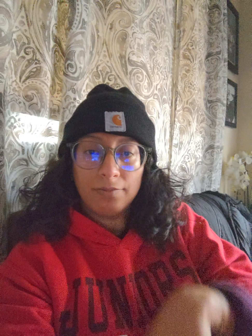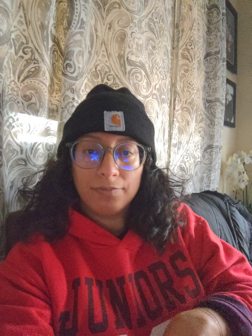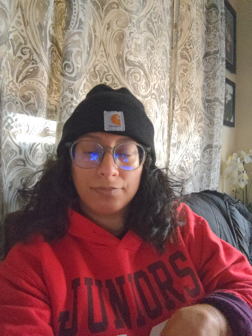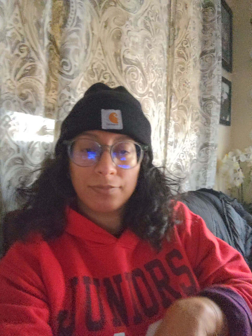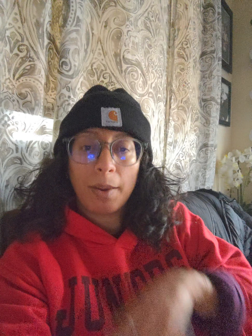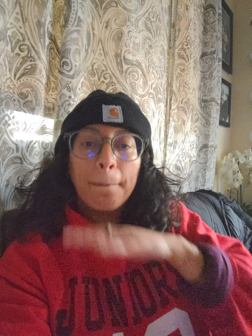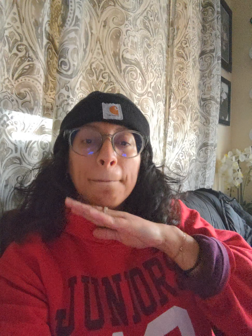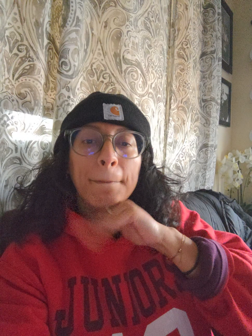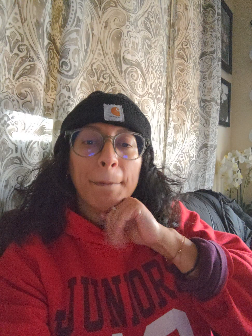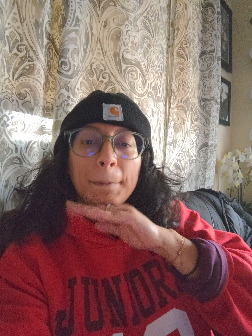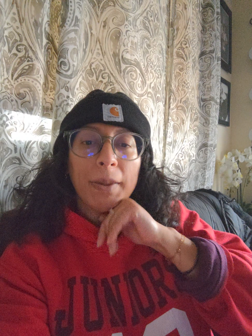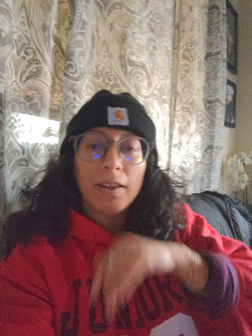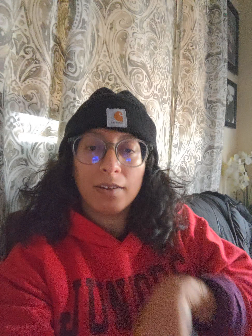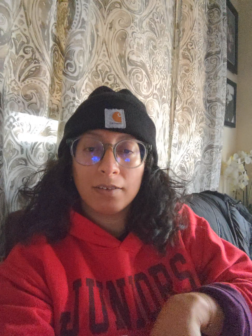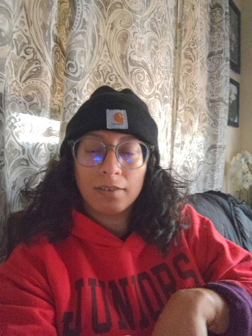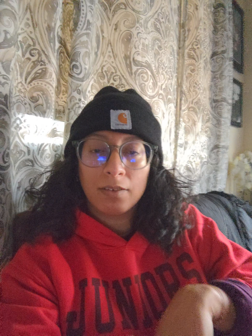pig